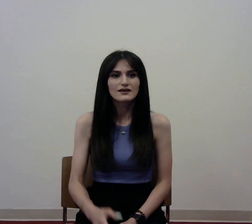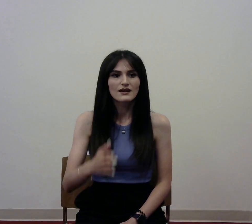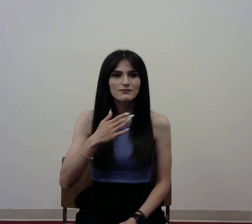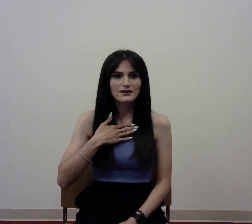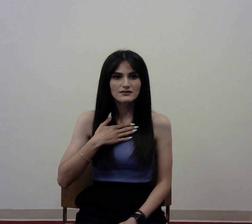mən